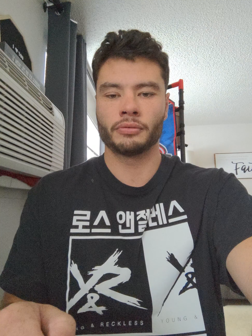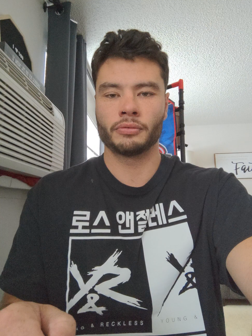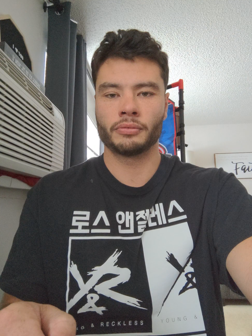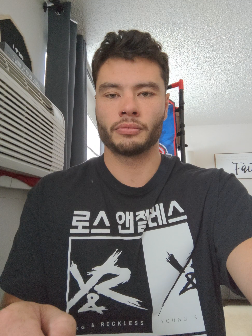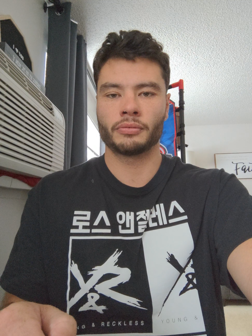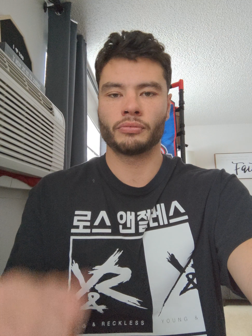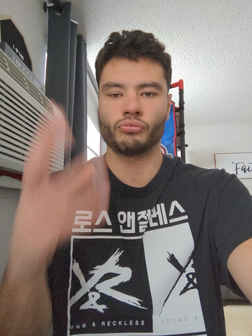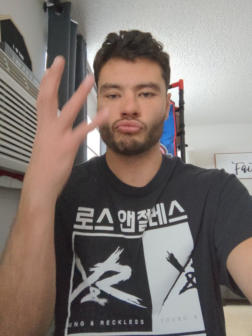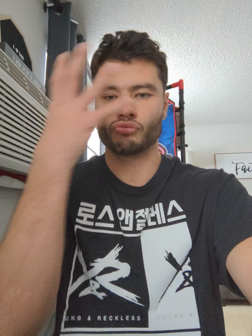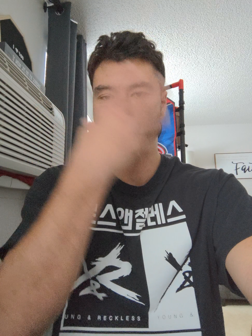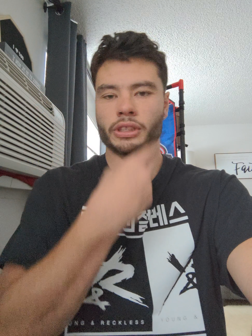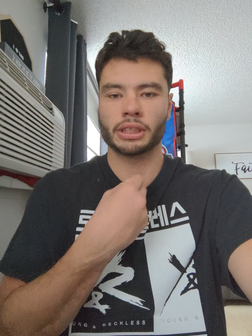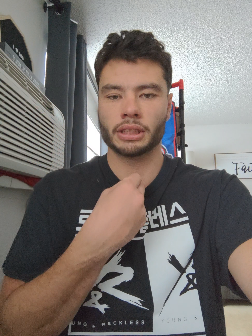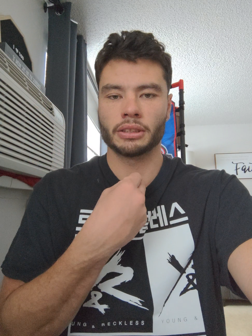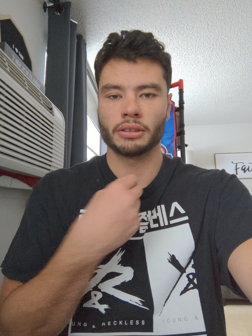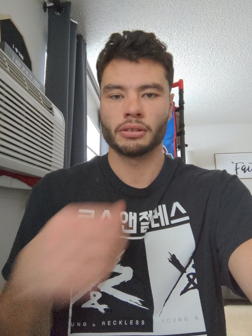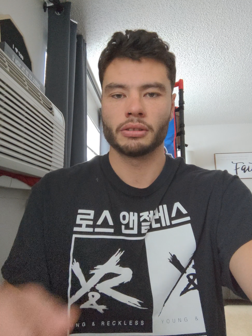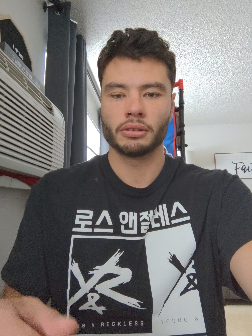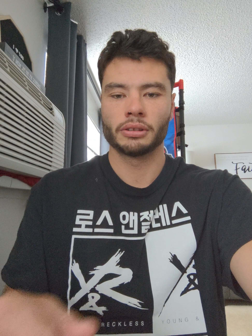pretty